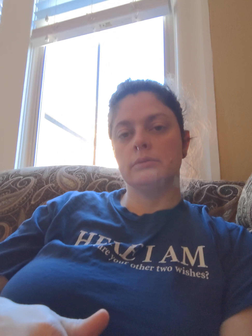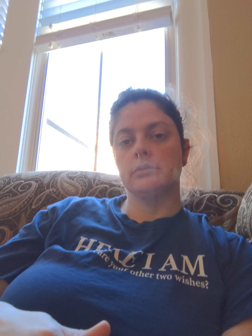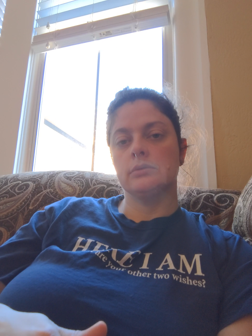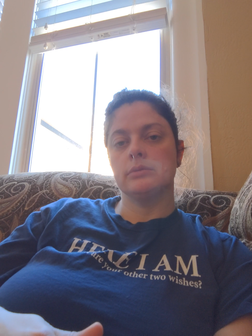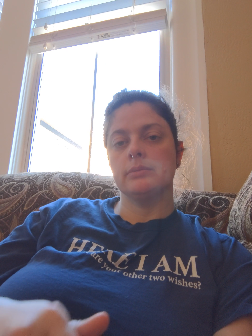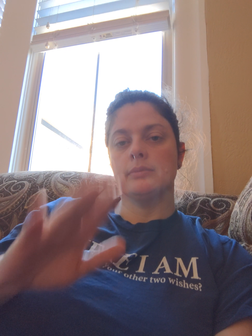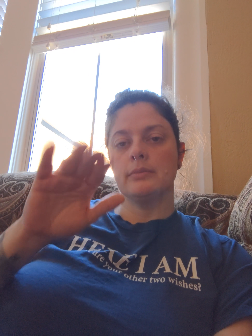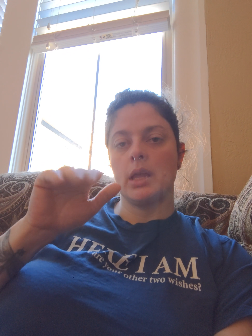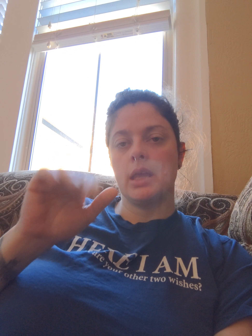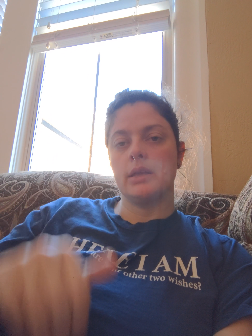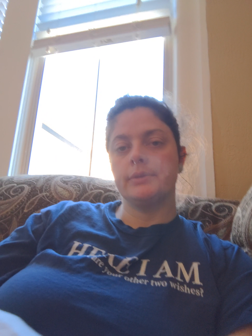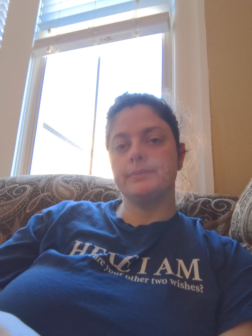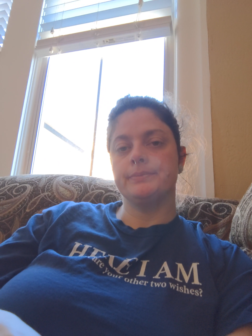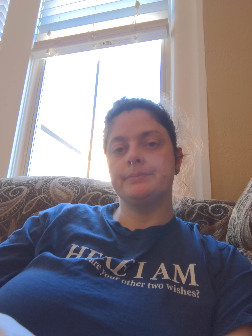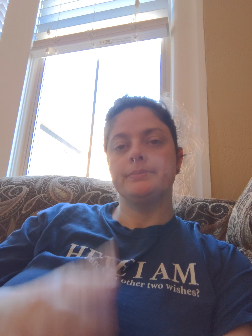bye